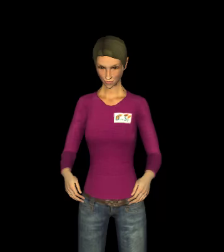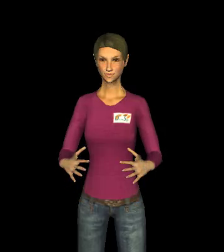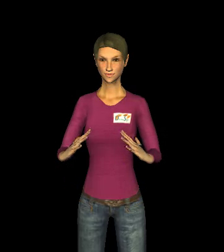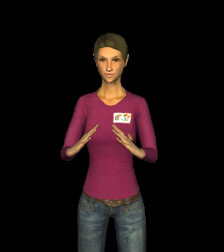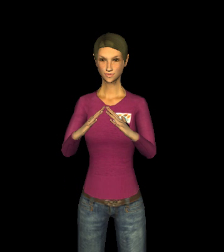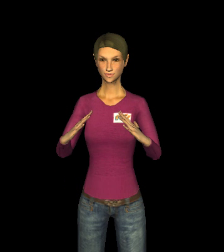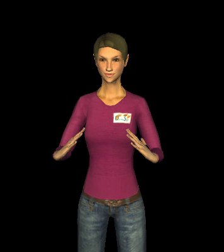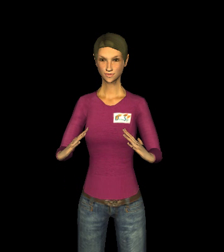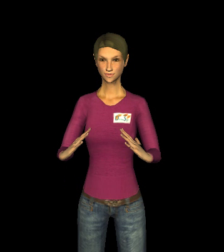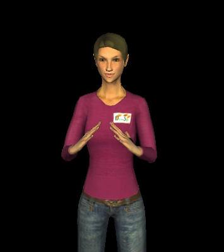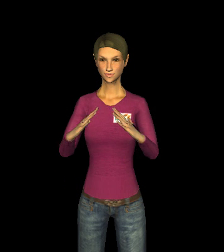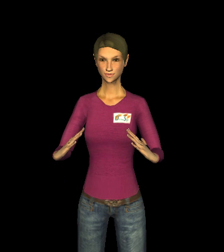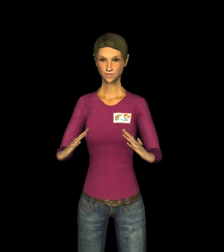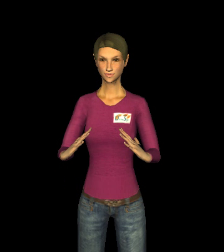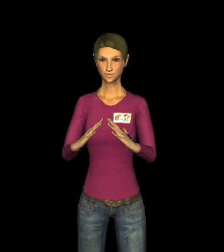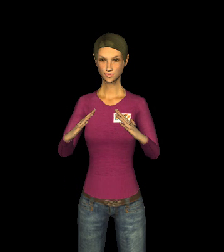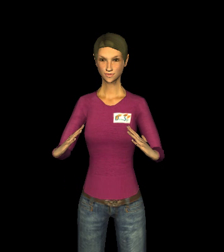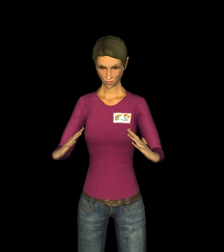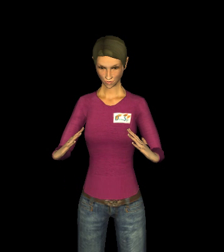معركة